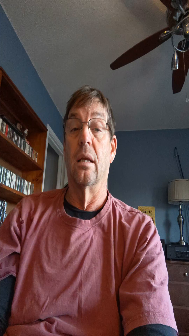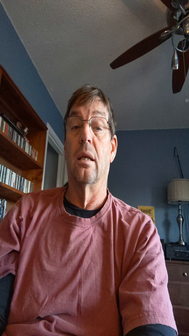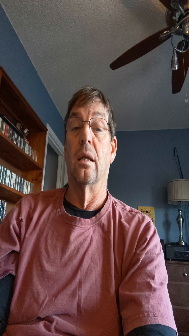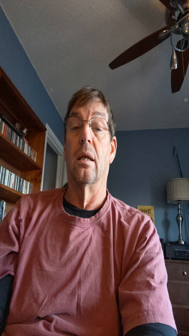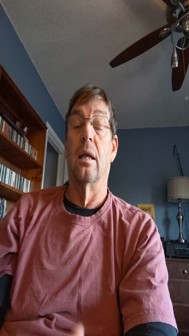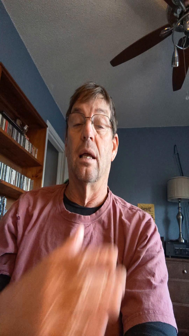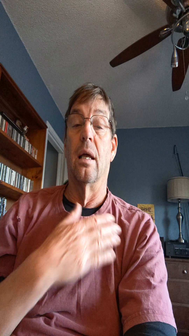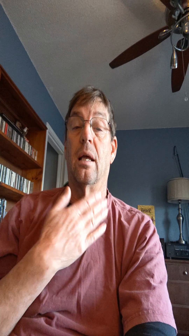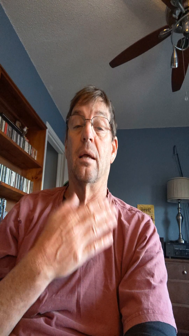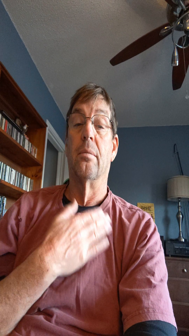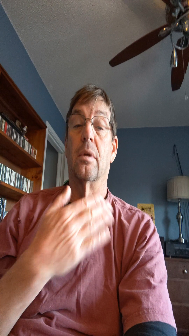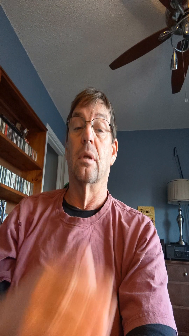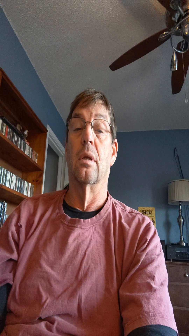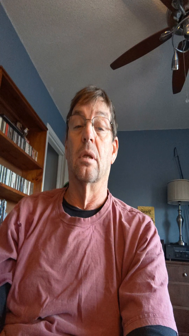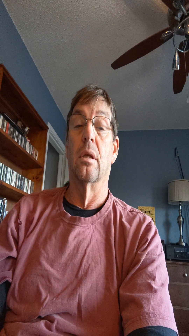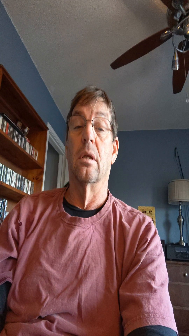happy